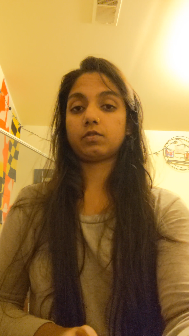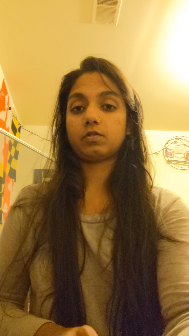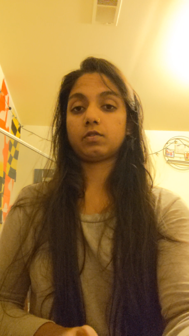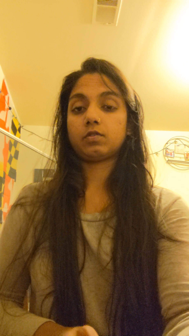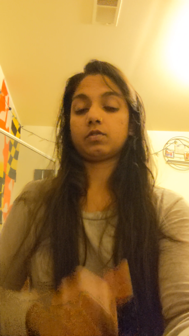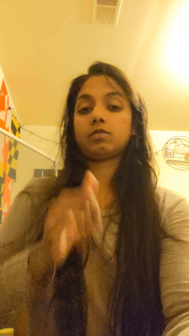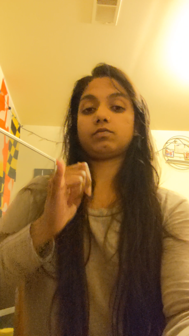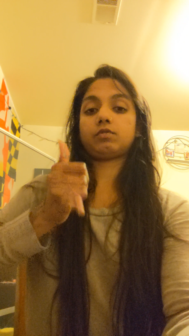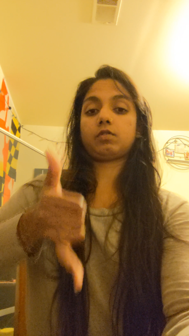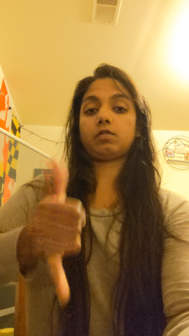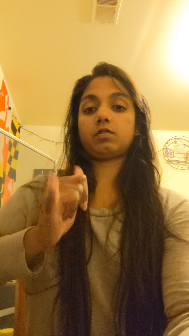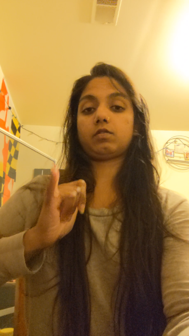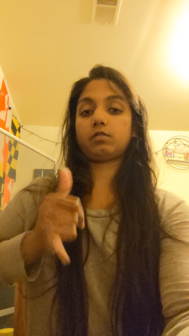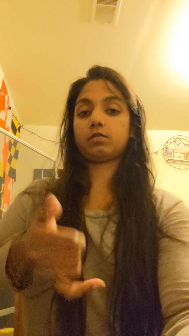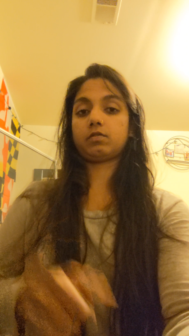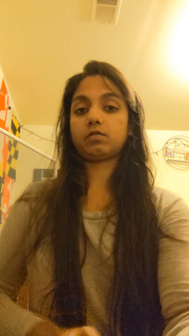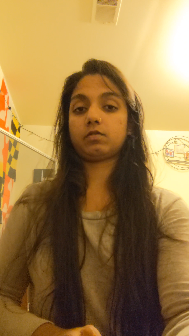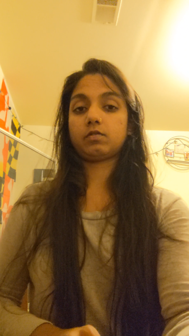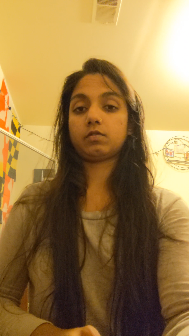rocking chair